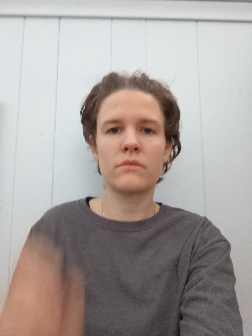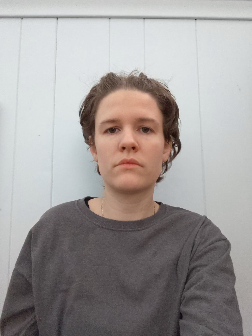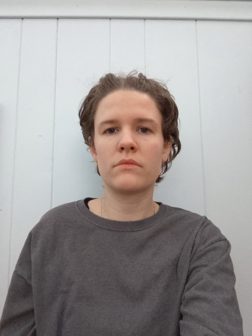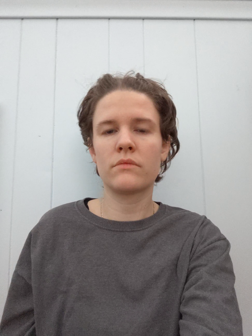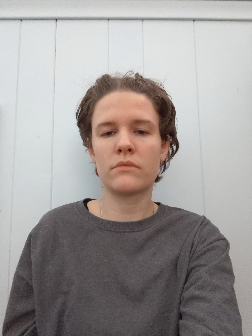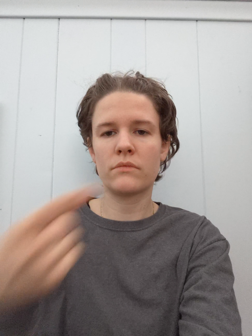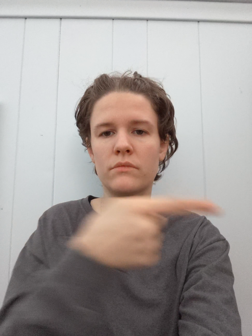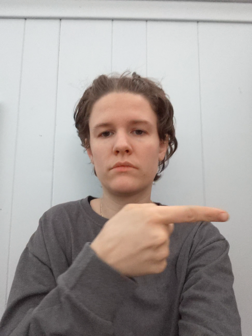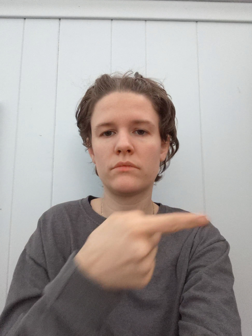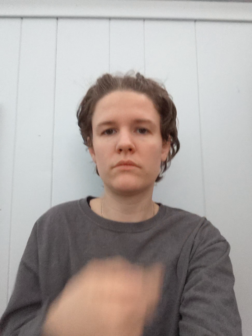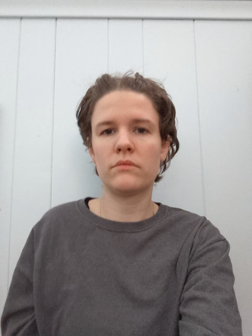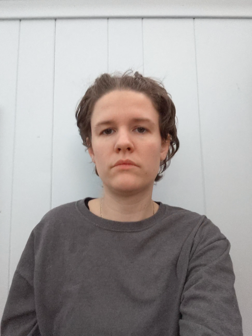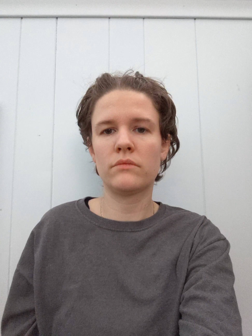he/she/it